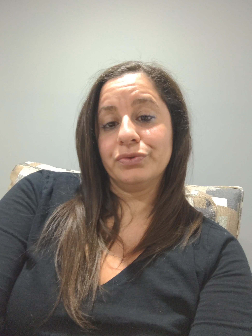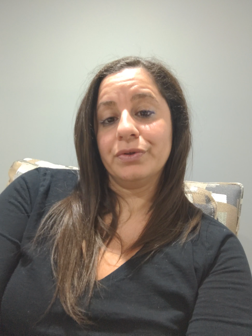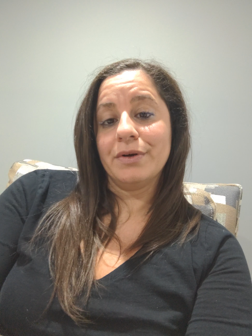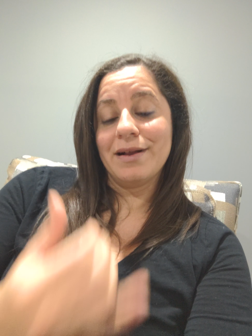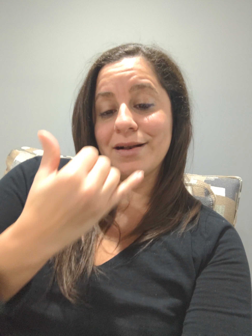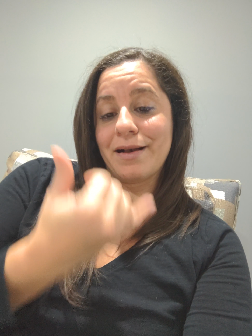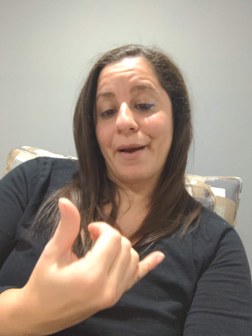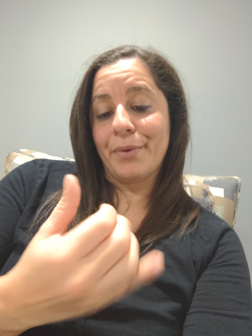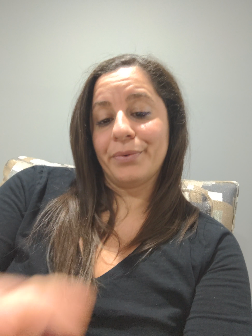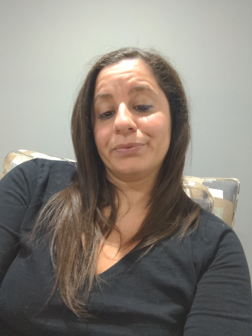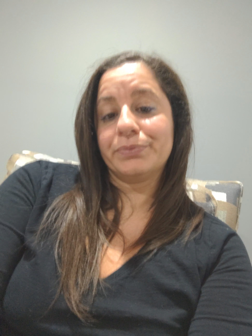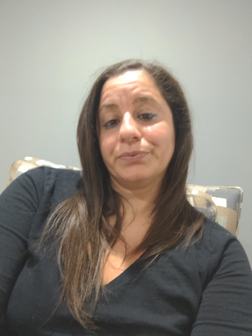now